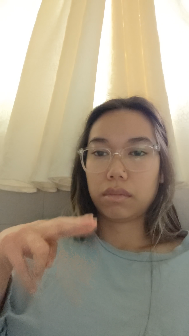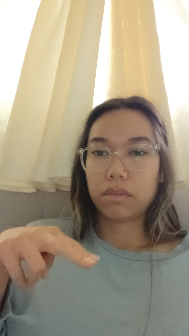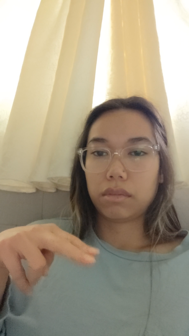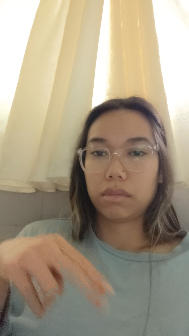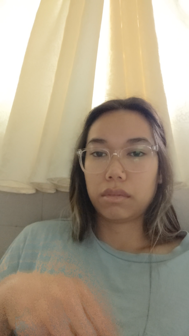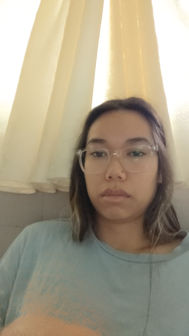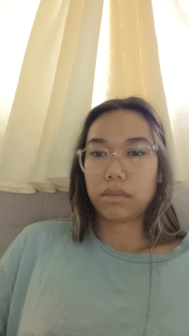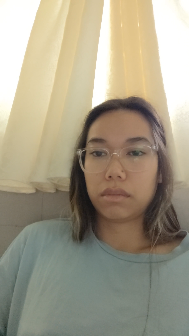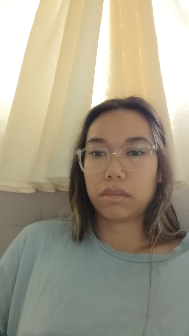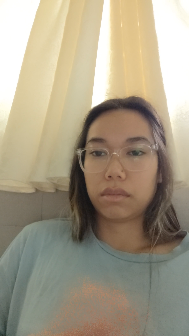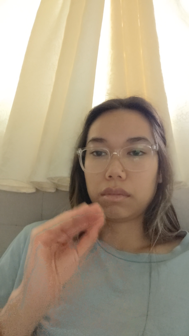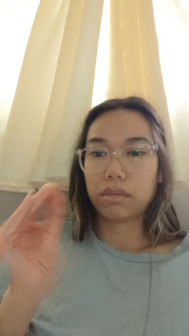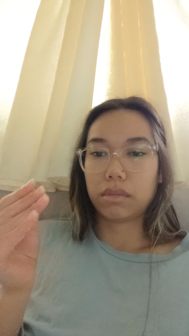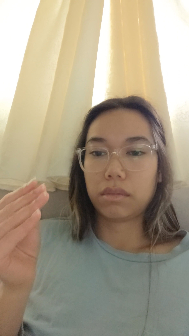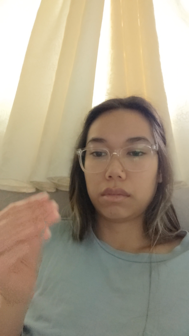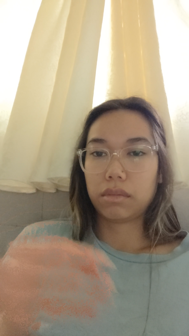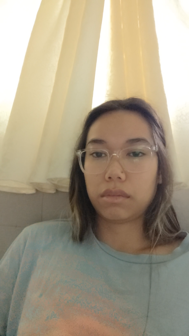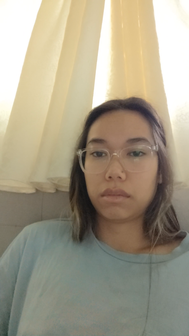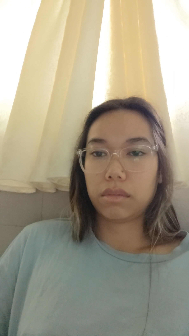none